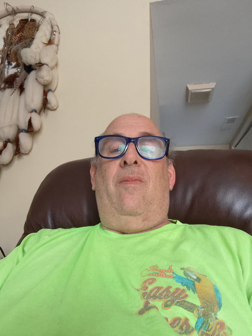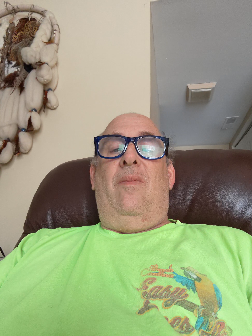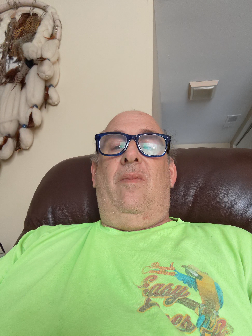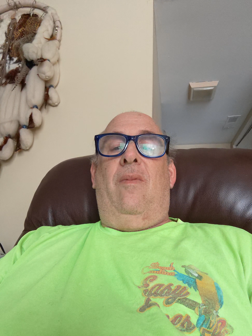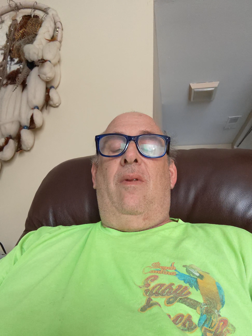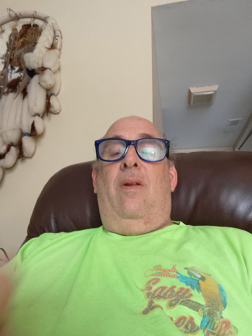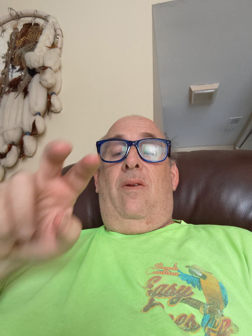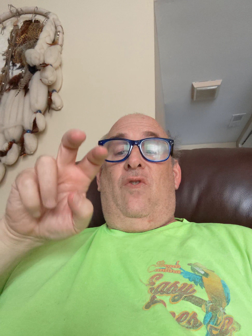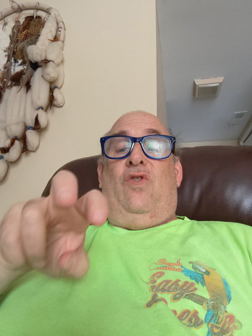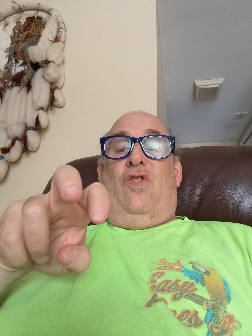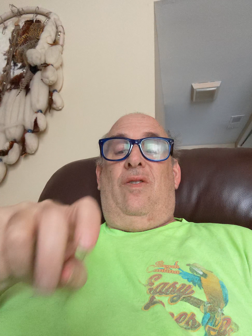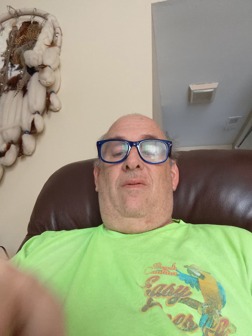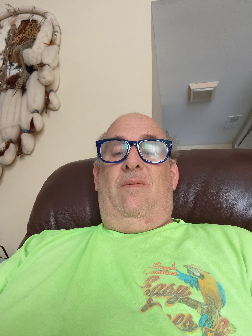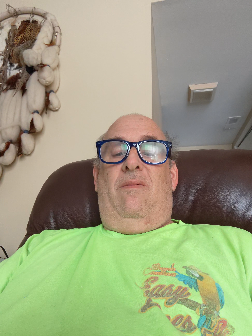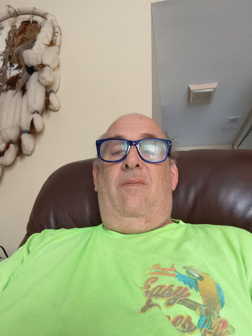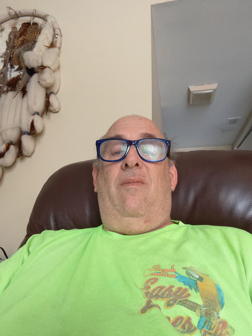chair